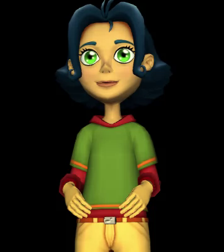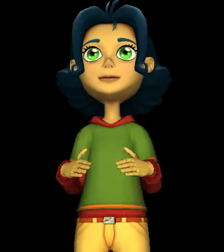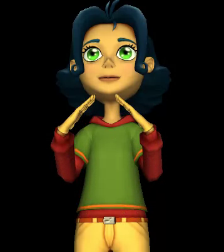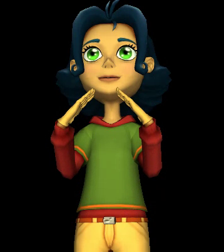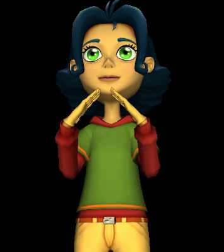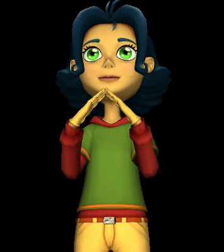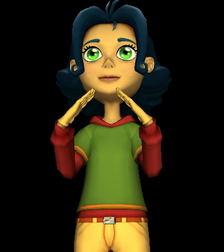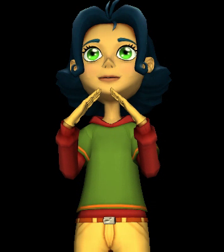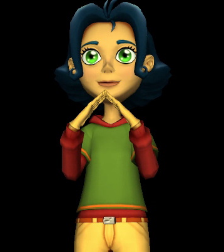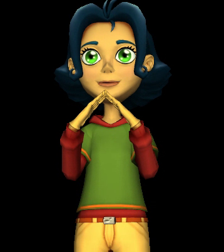بيت